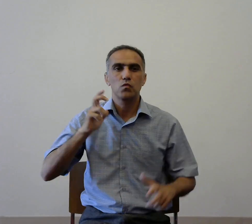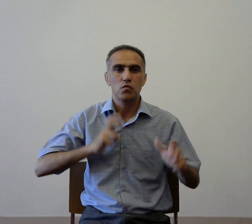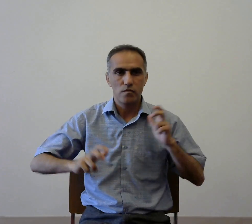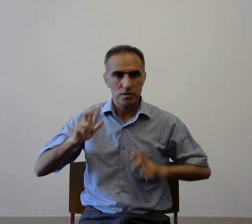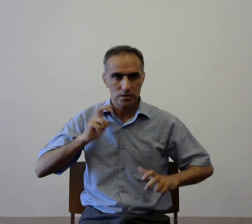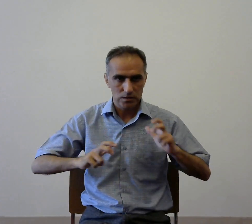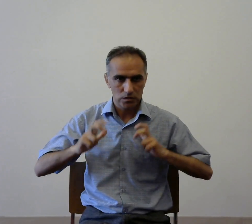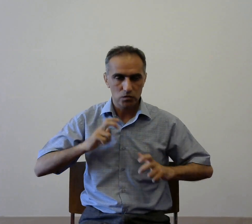universitet